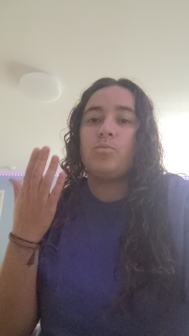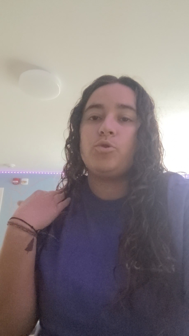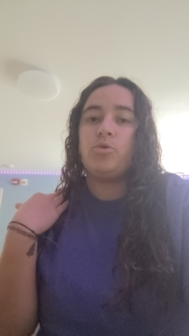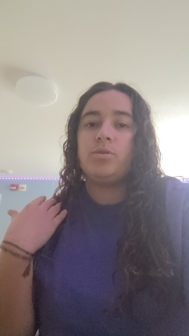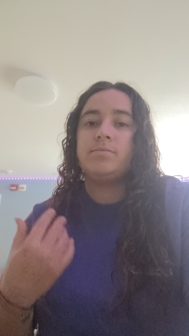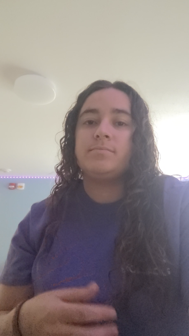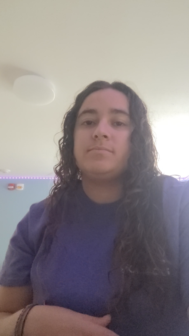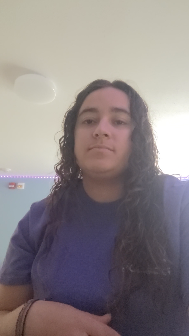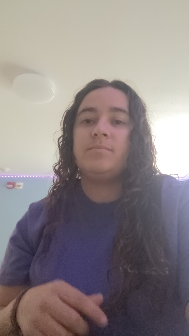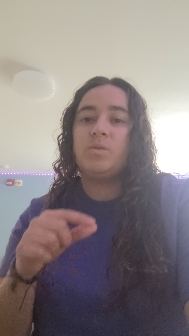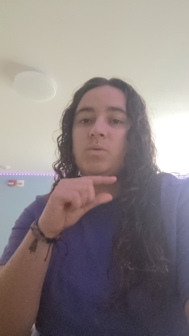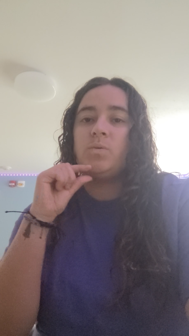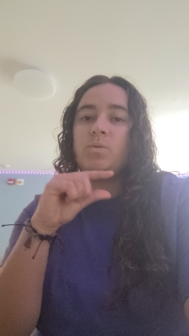glue